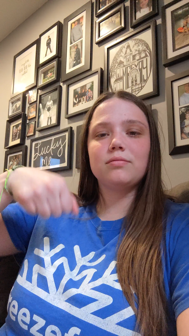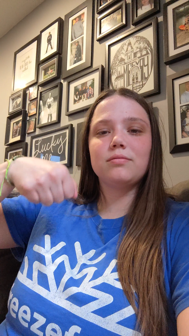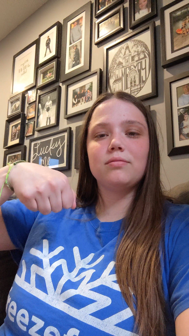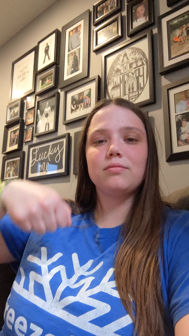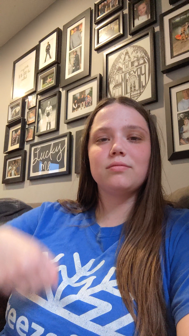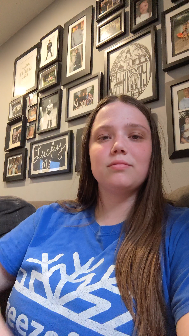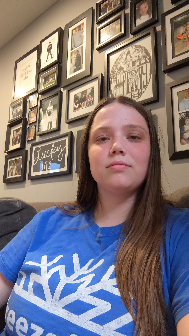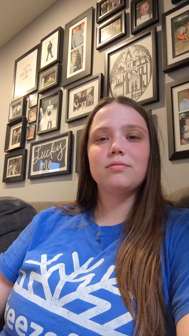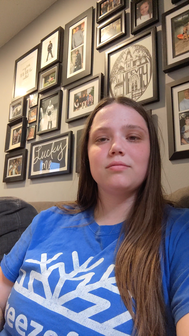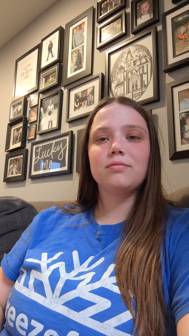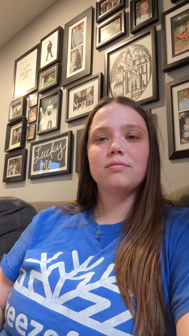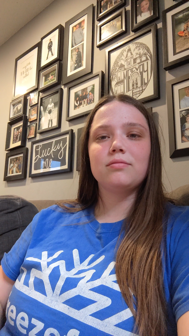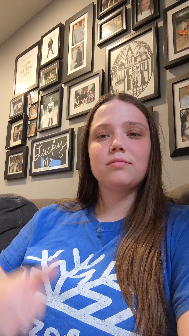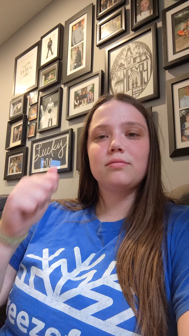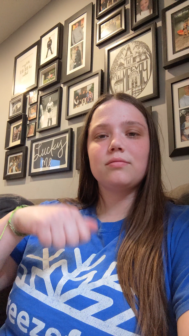rock